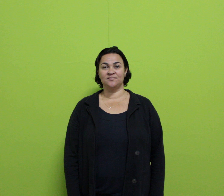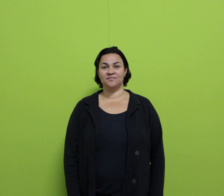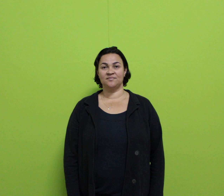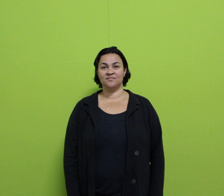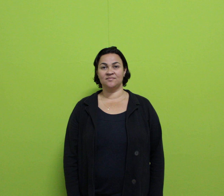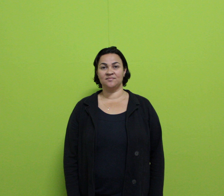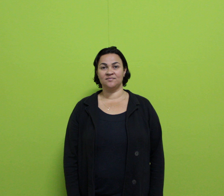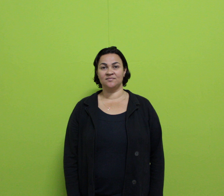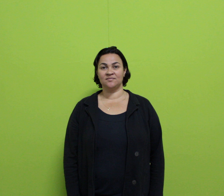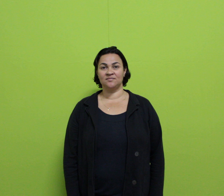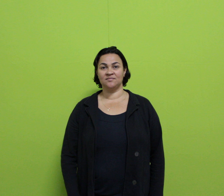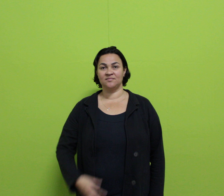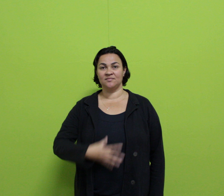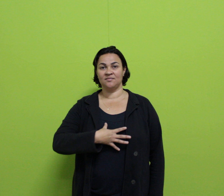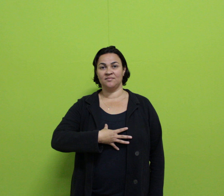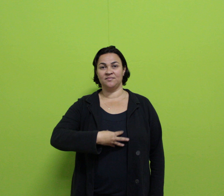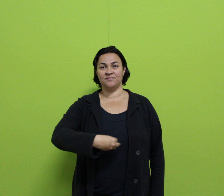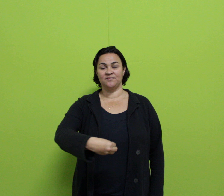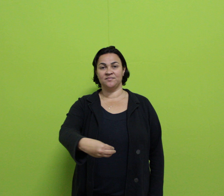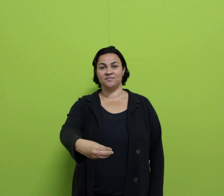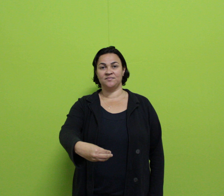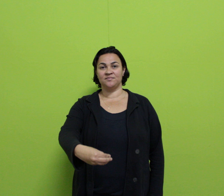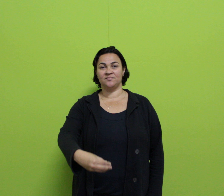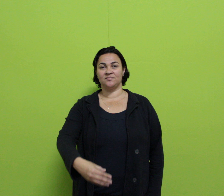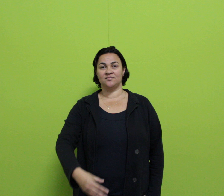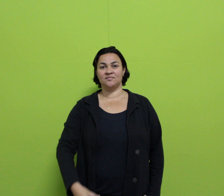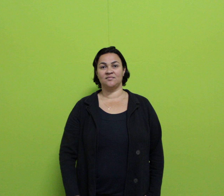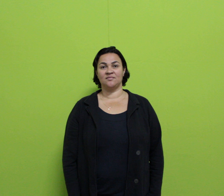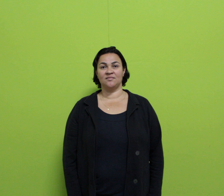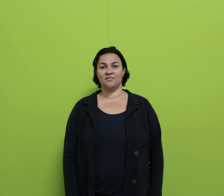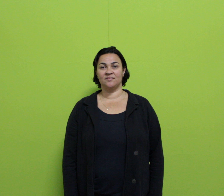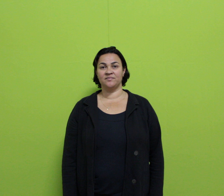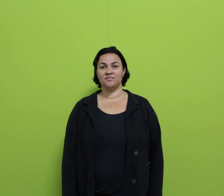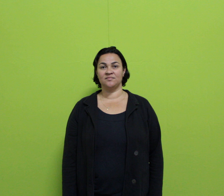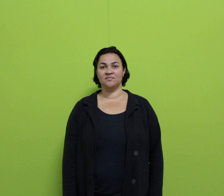filho